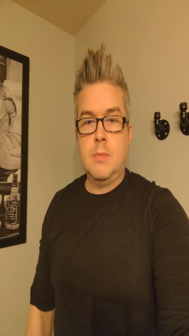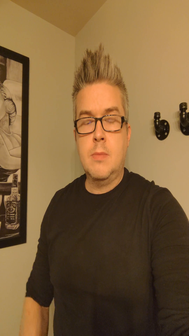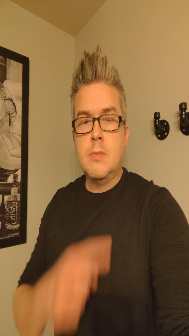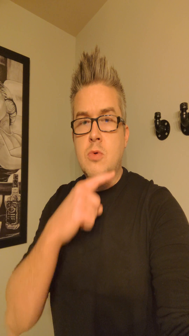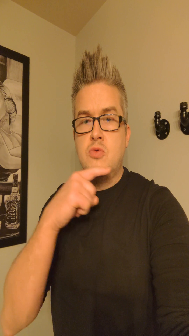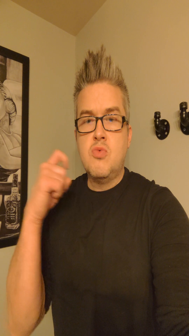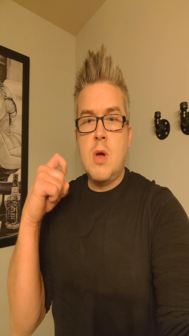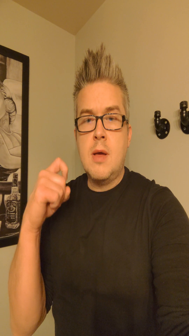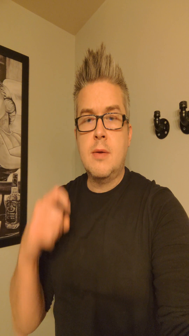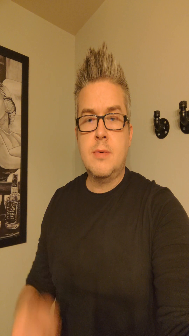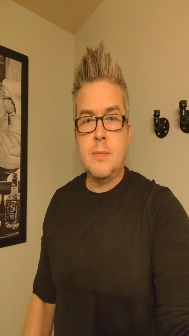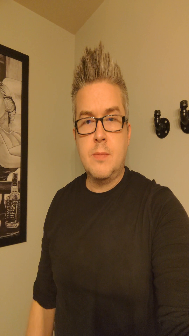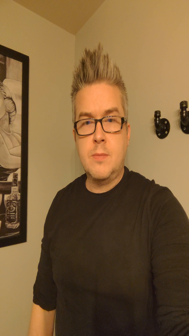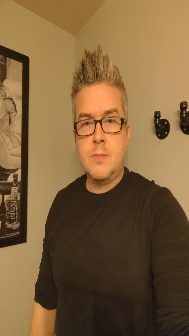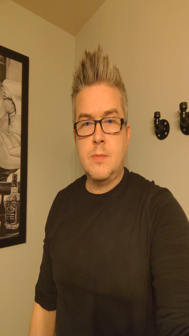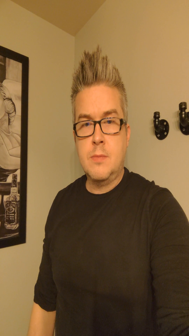dry